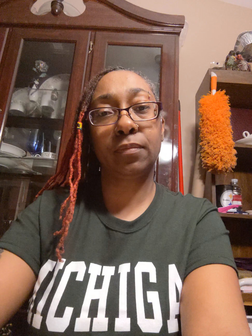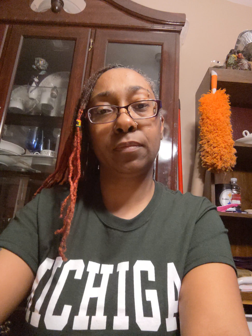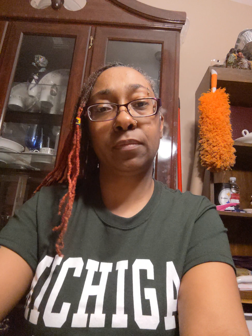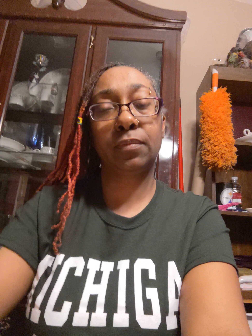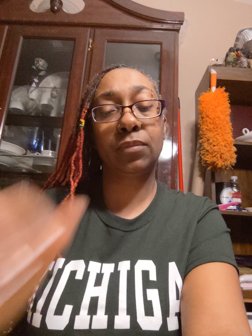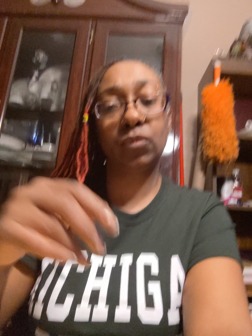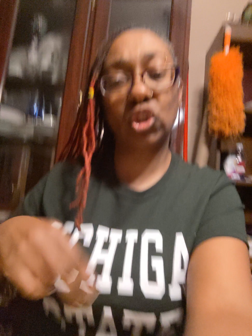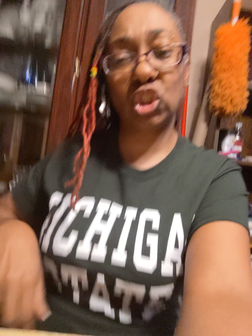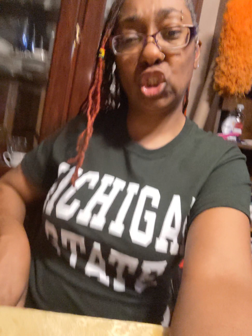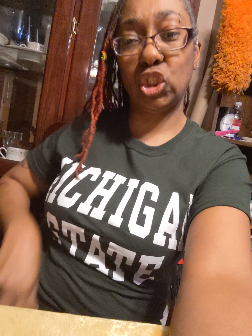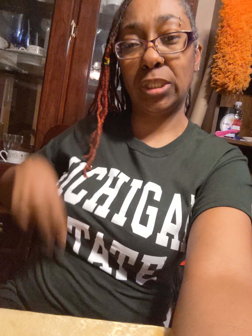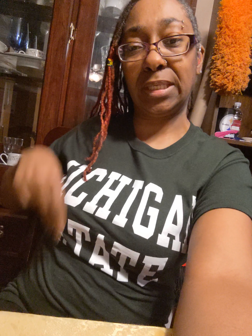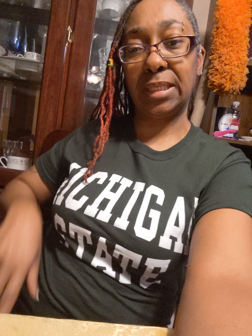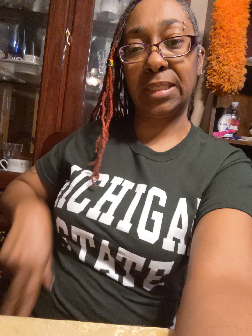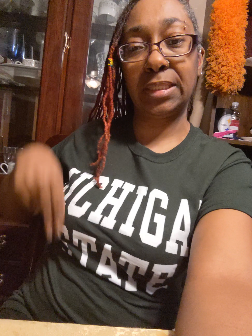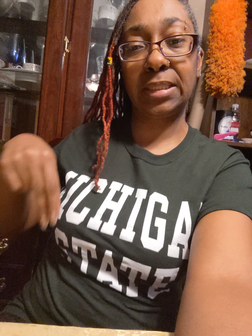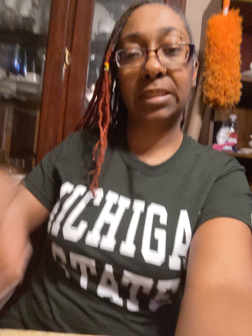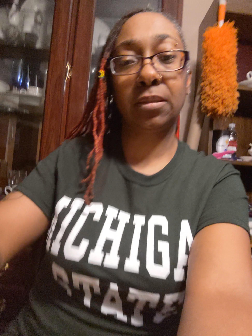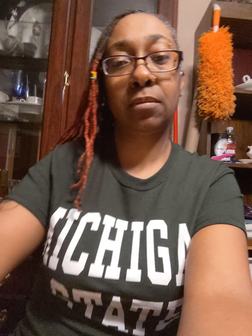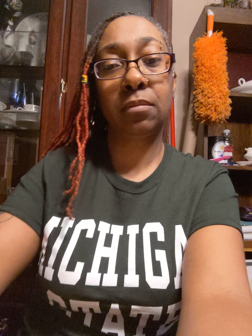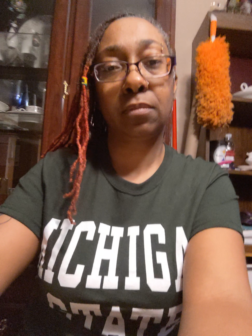jeans